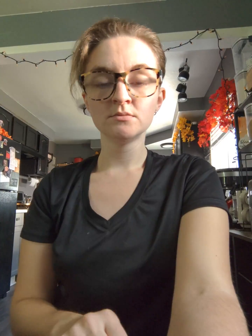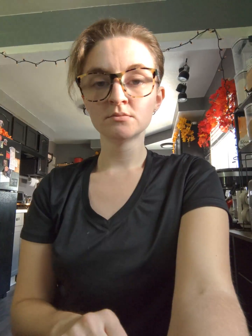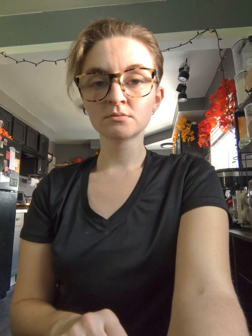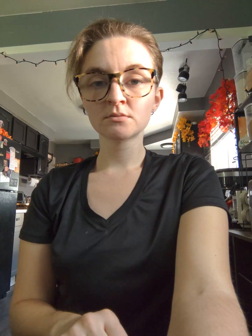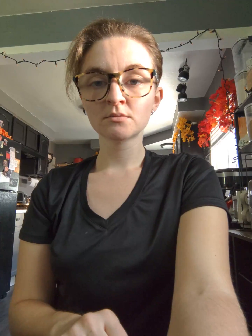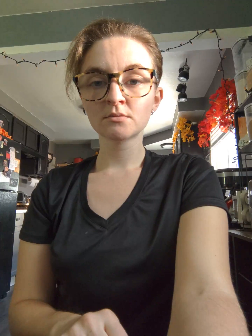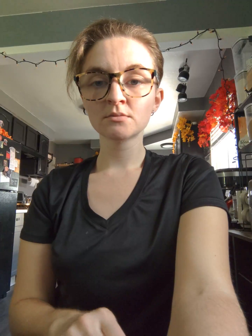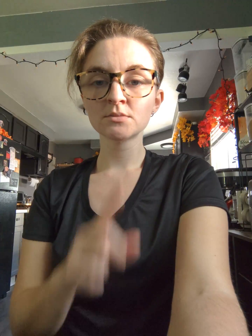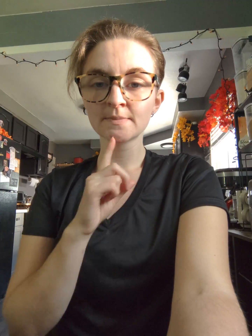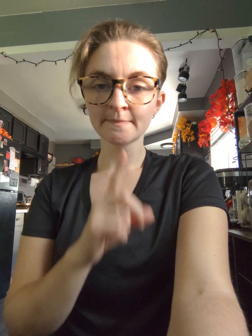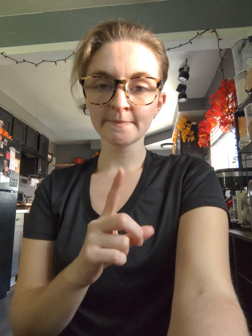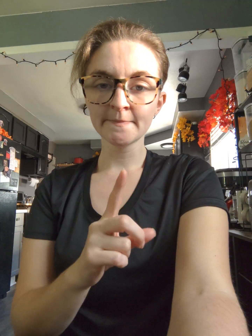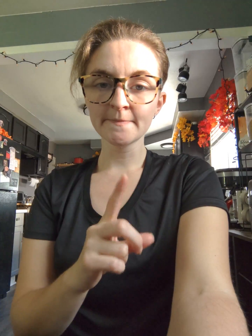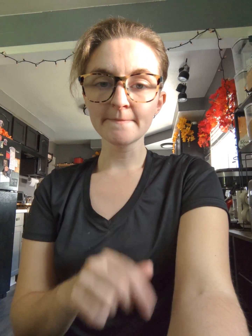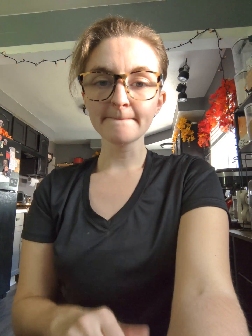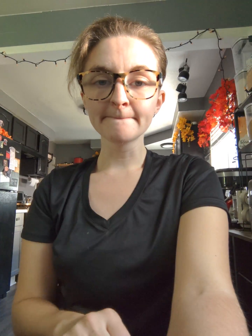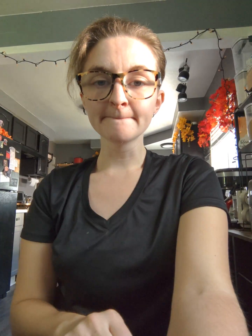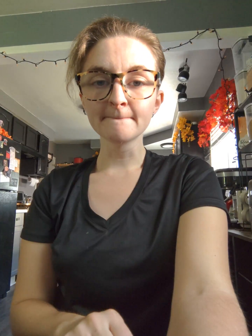is